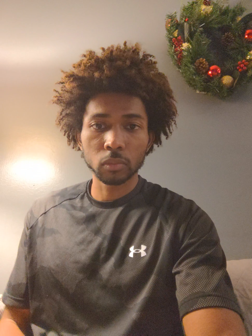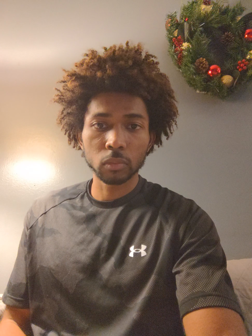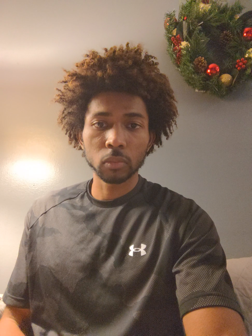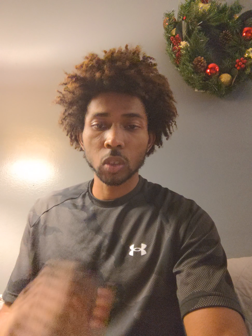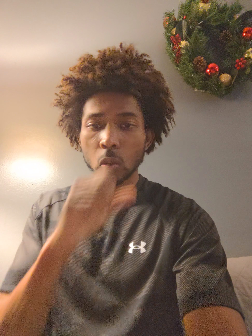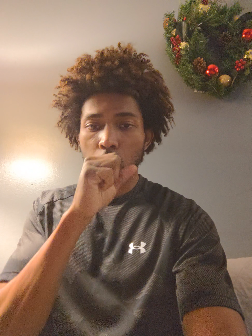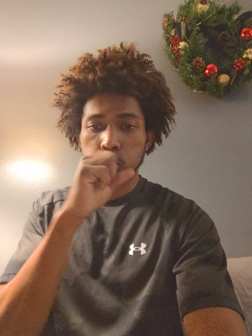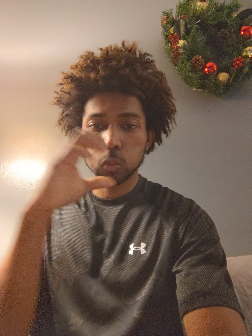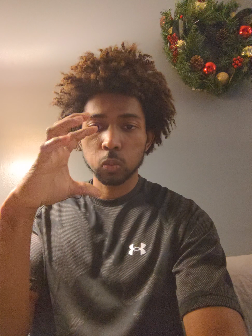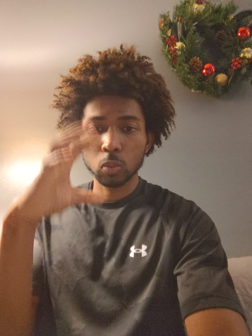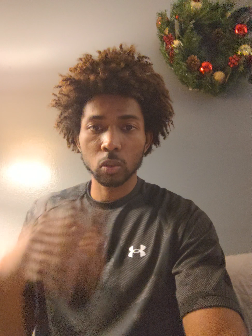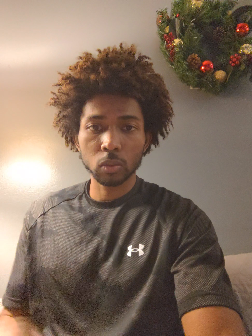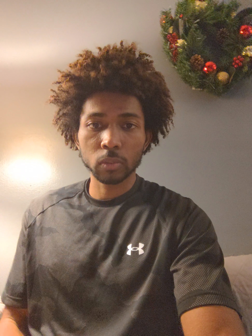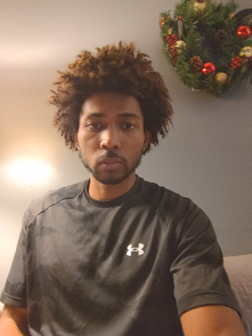balloon